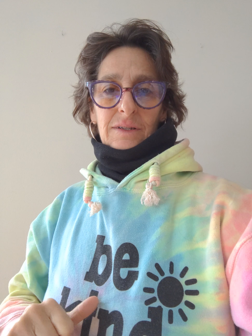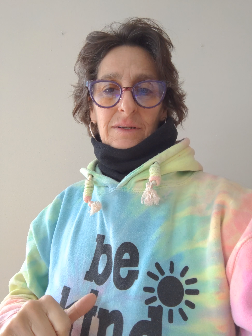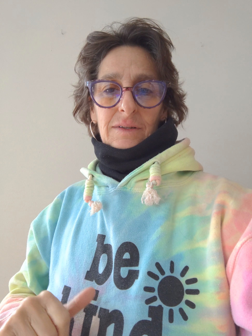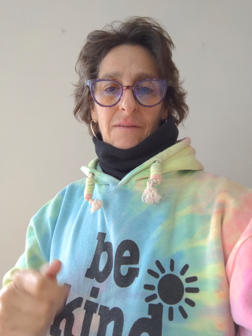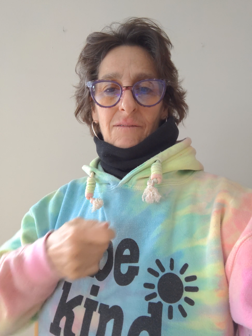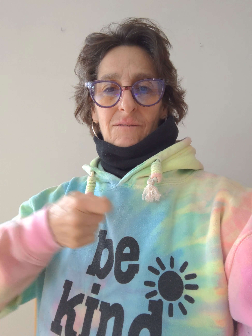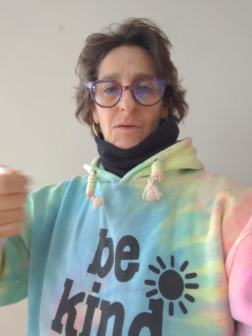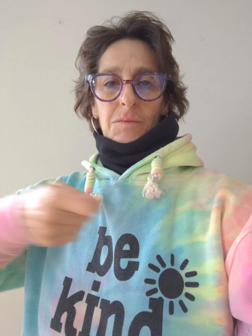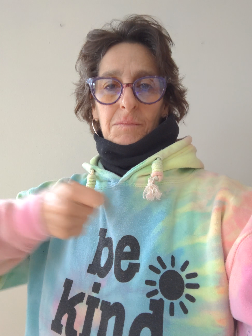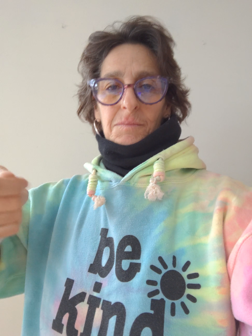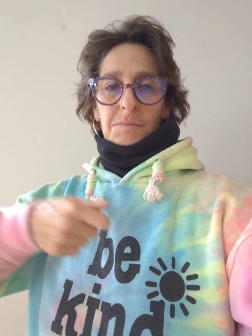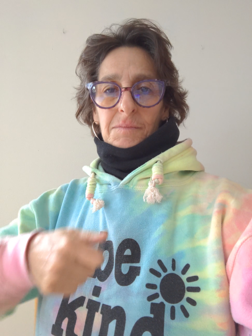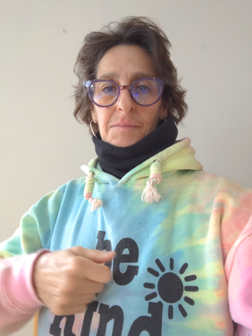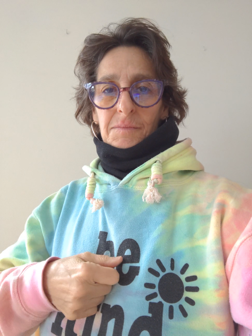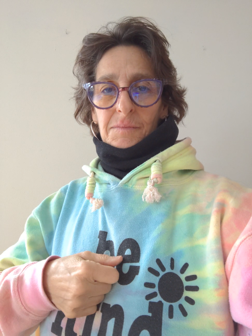vacuum